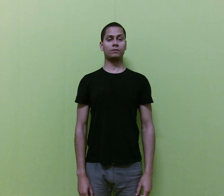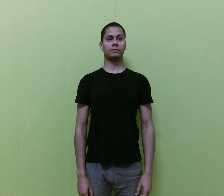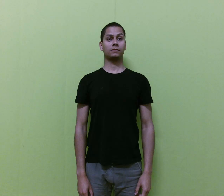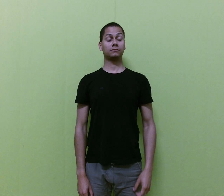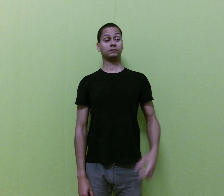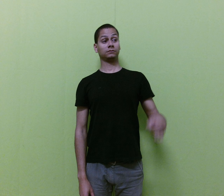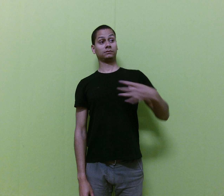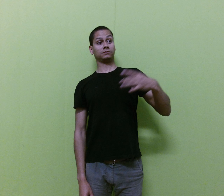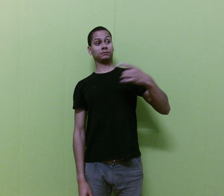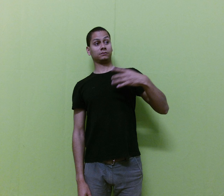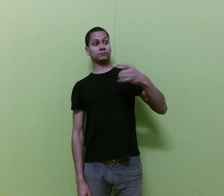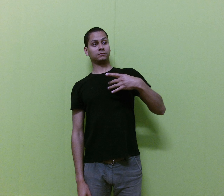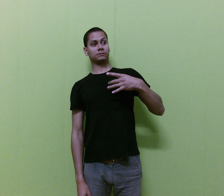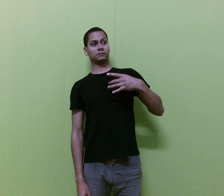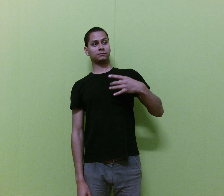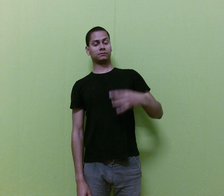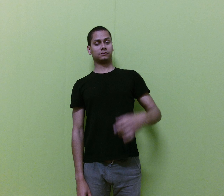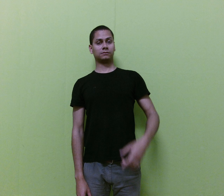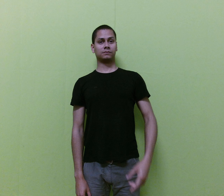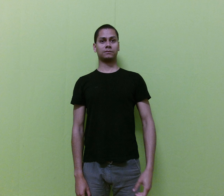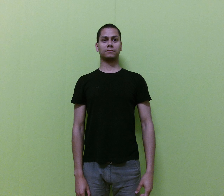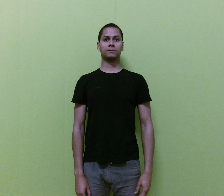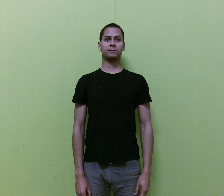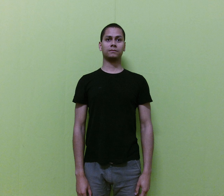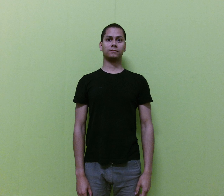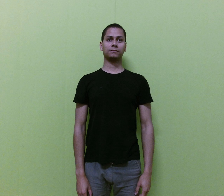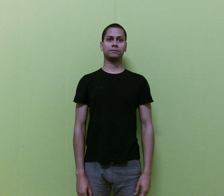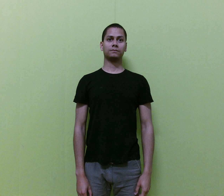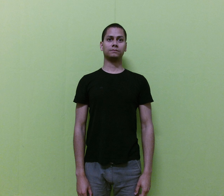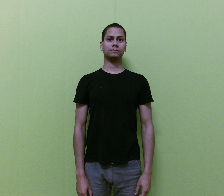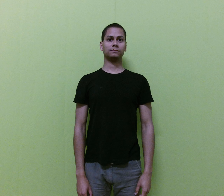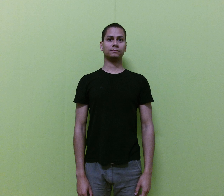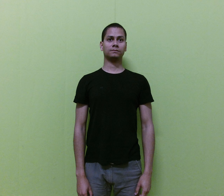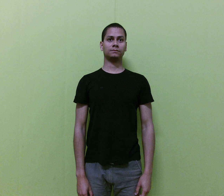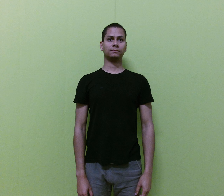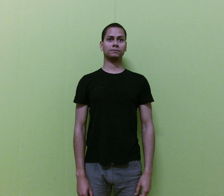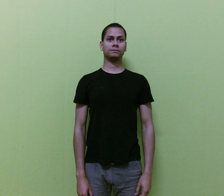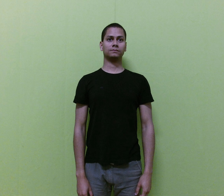medo